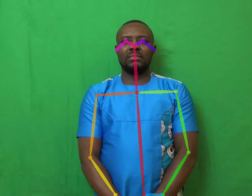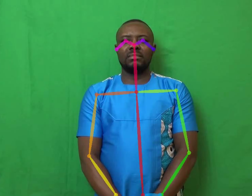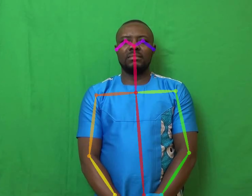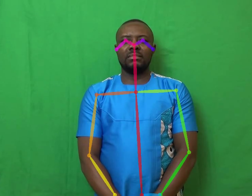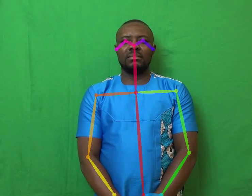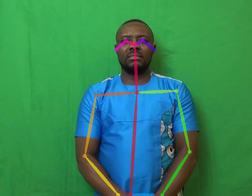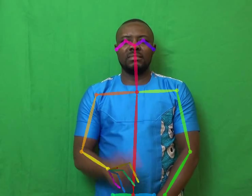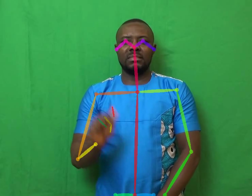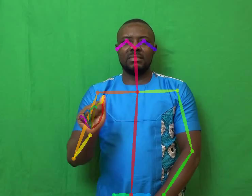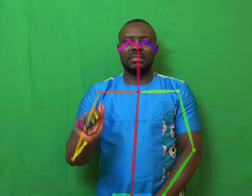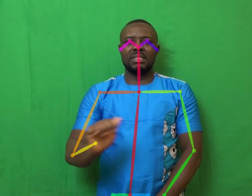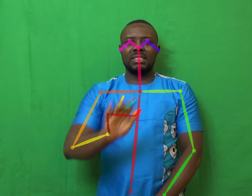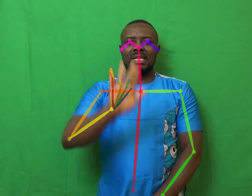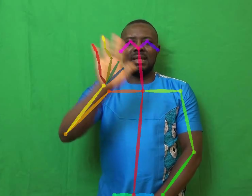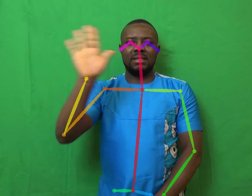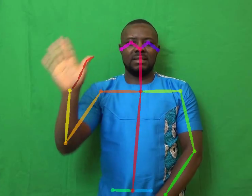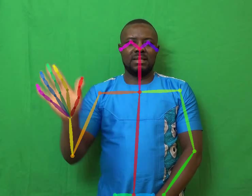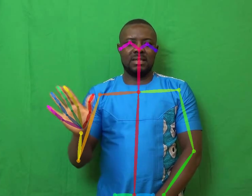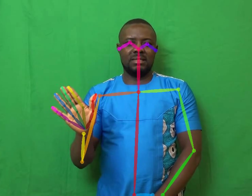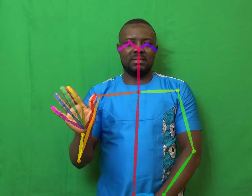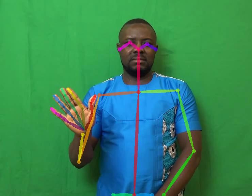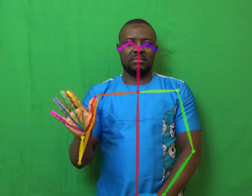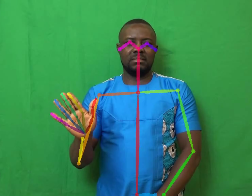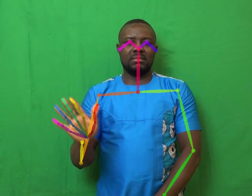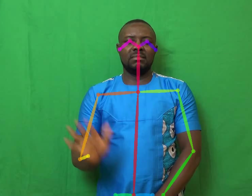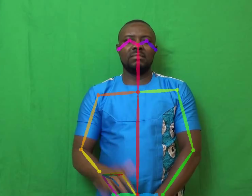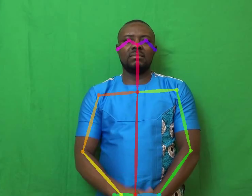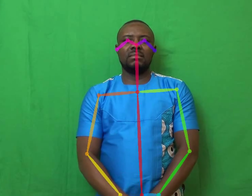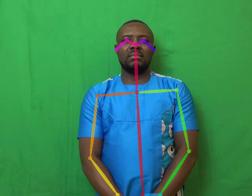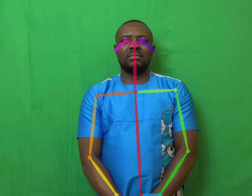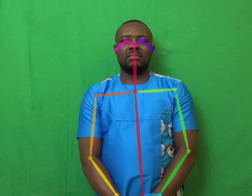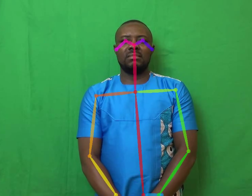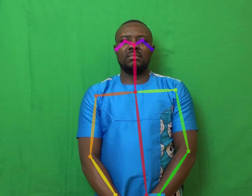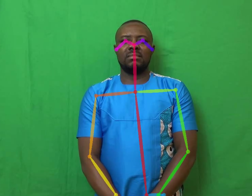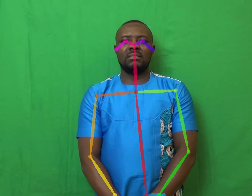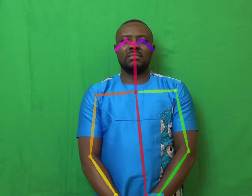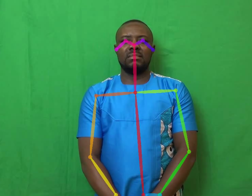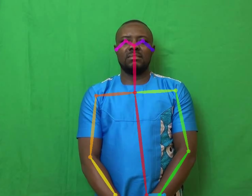Asia